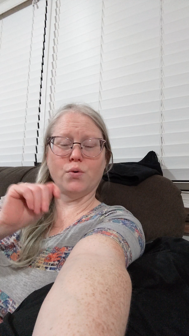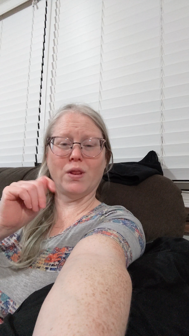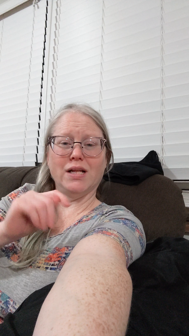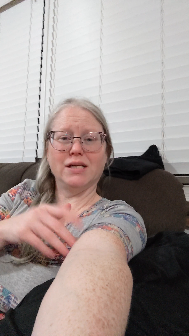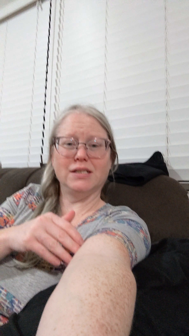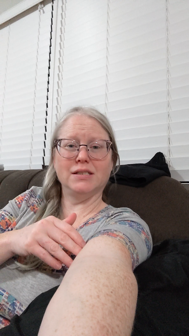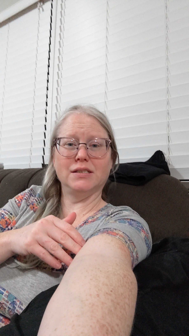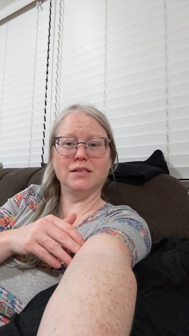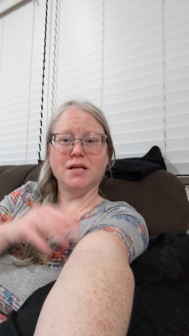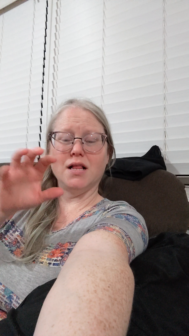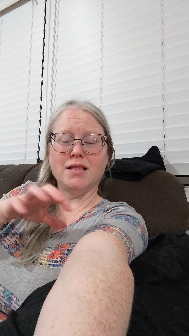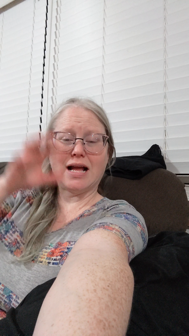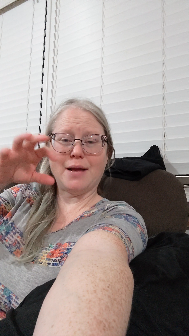climb